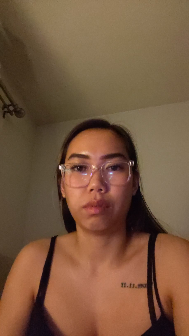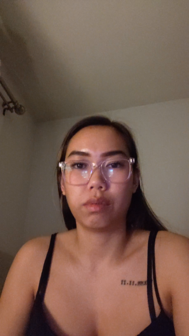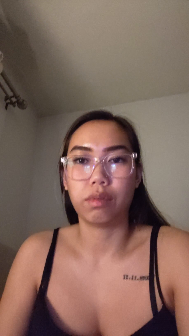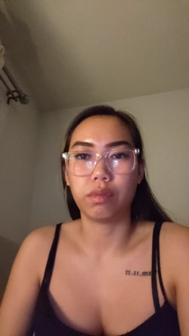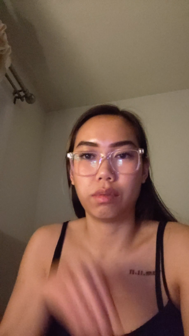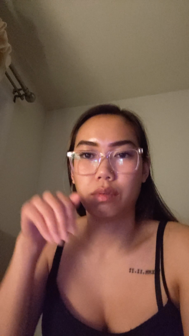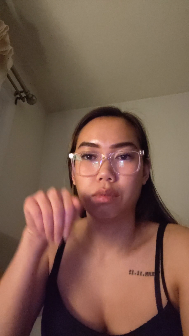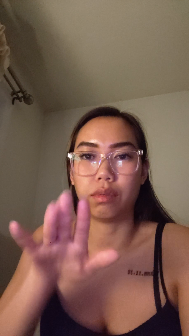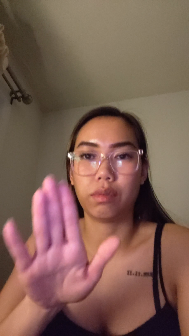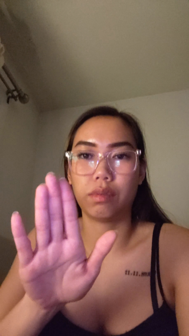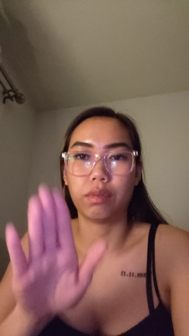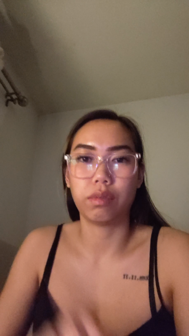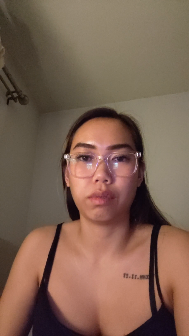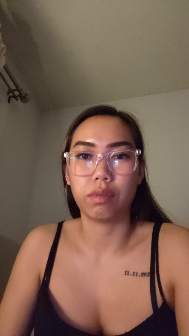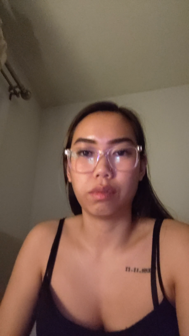enter